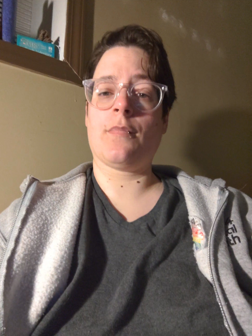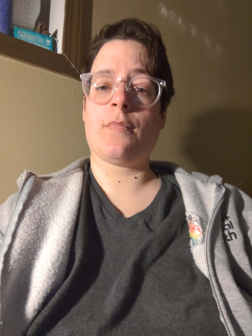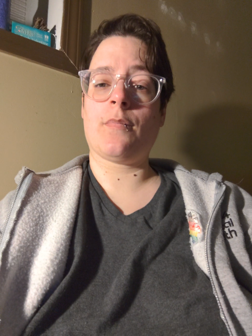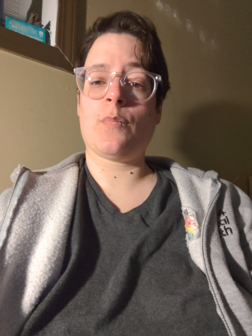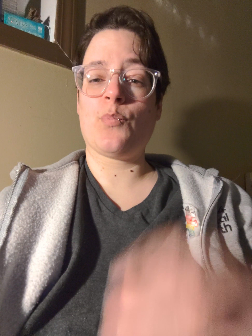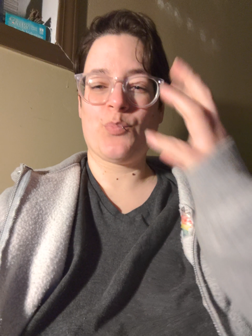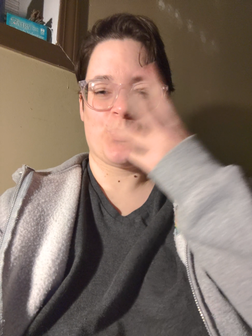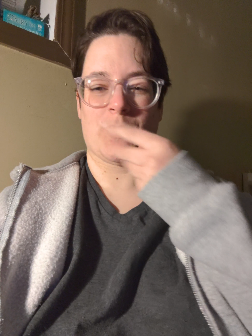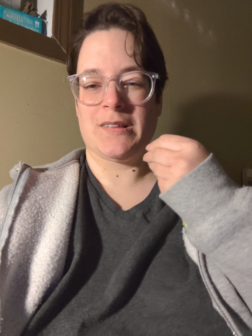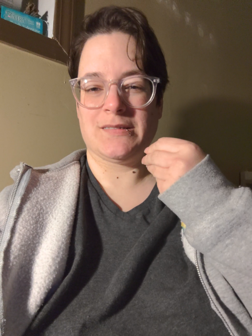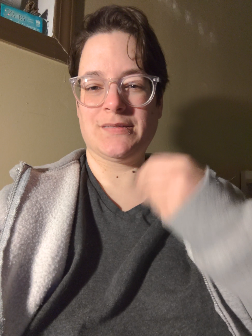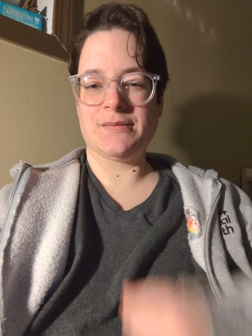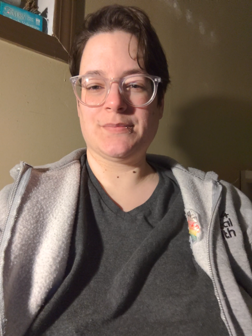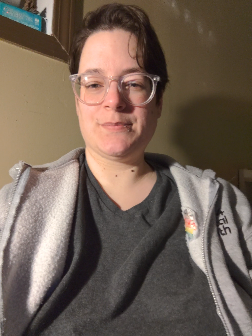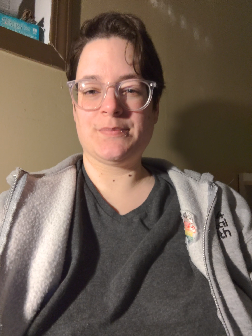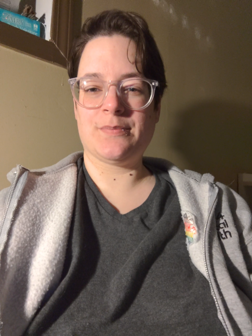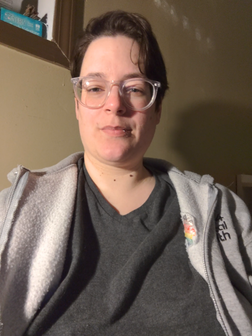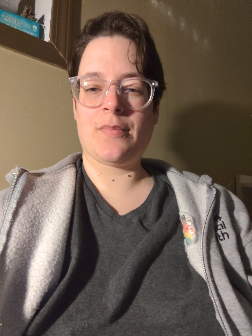pretty